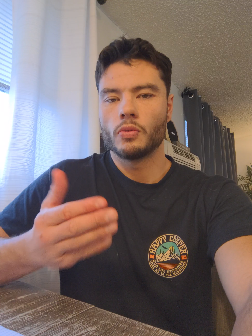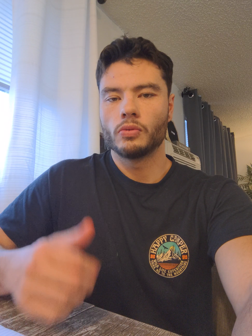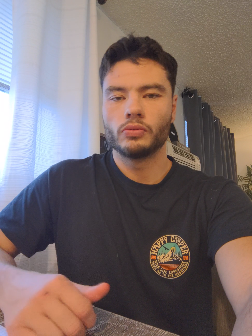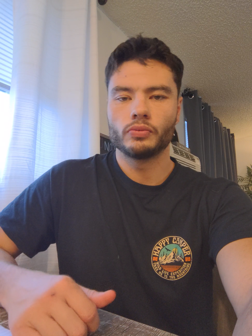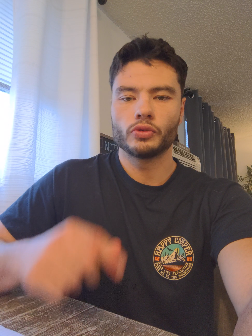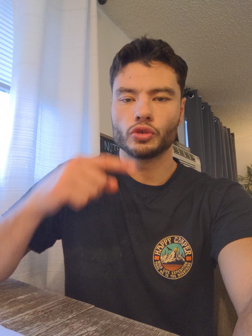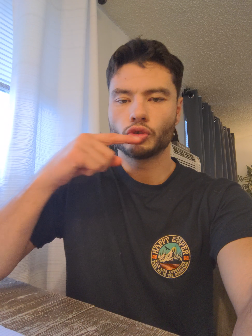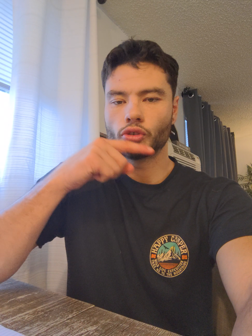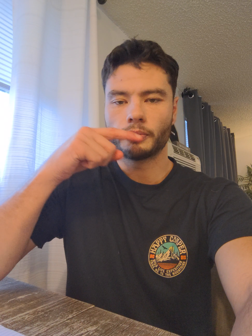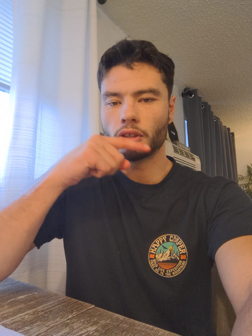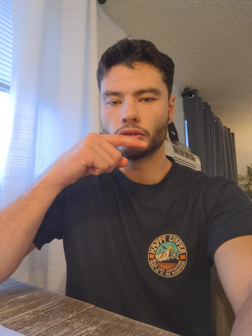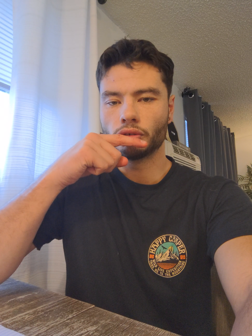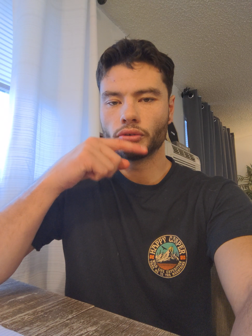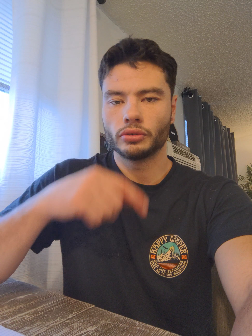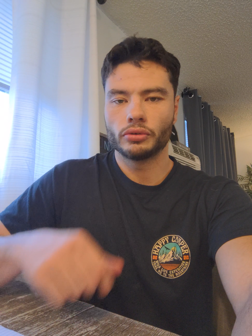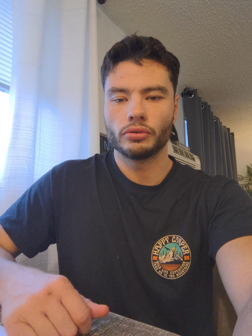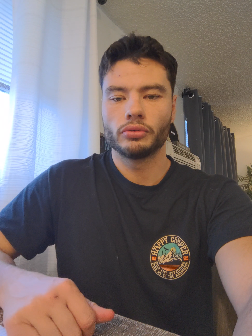toothbrush